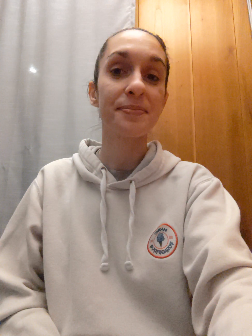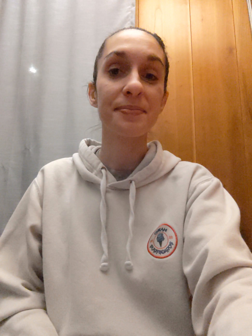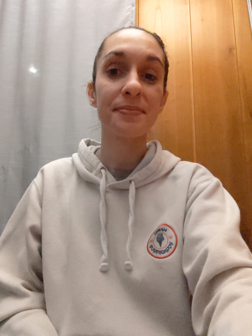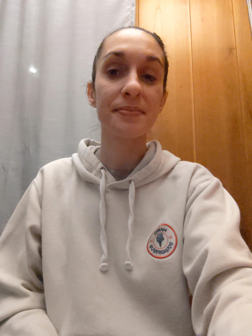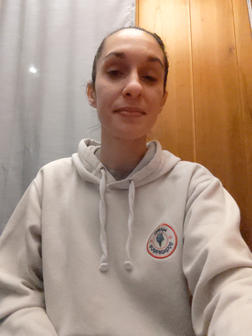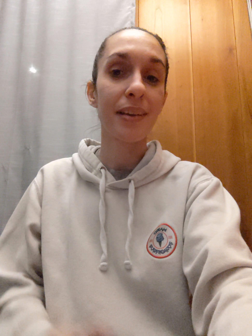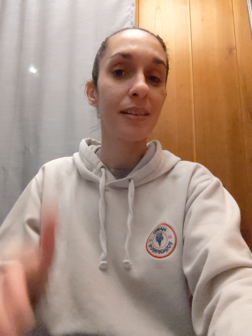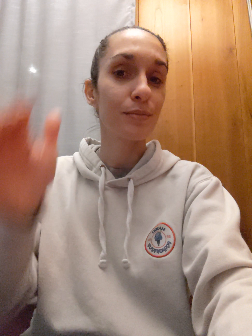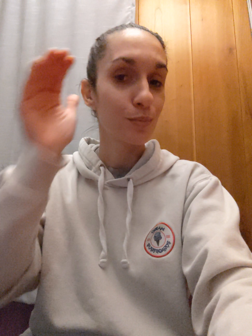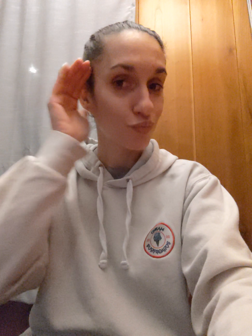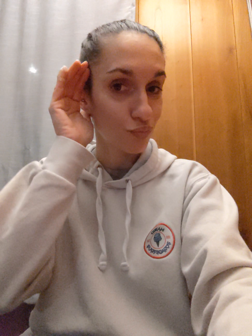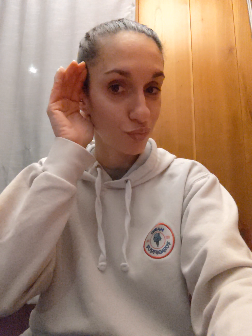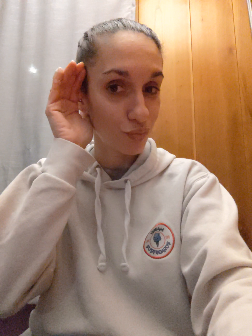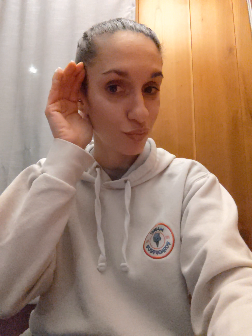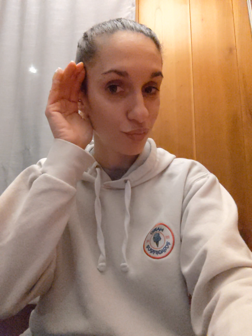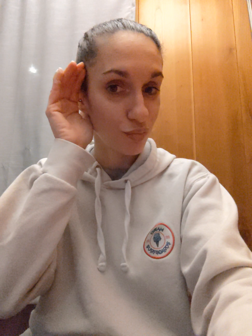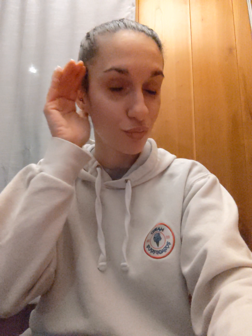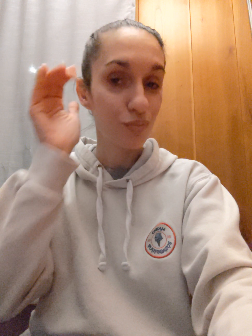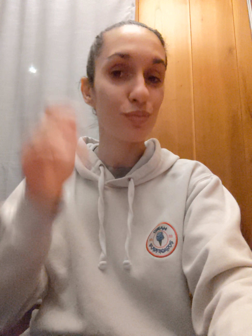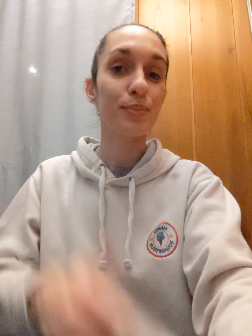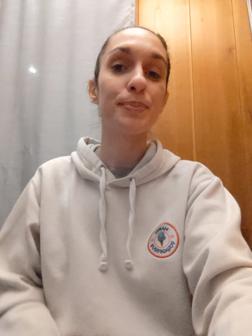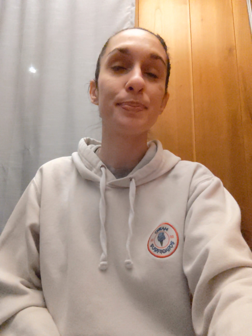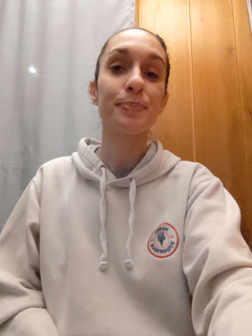listen